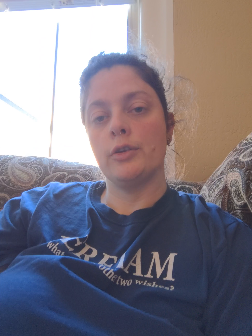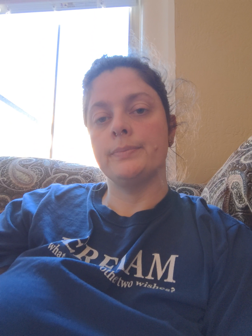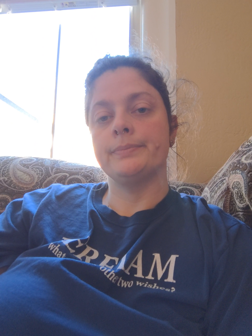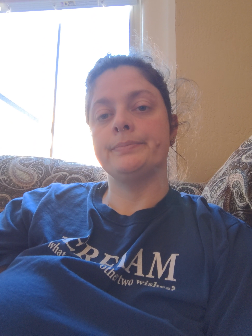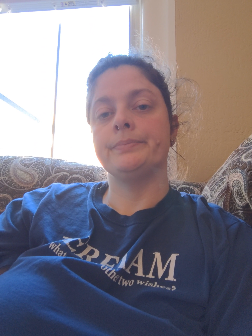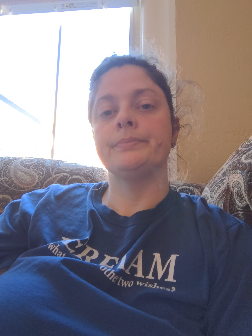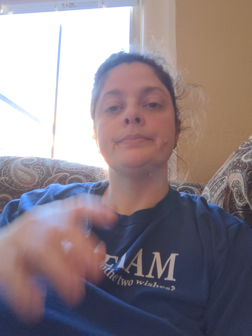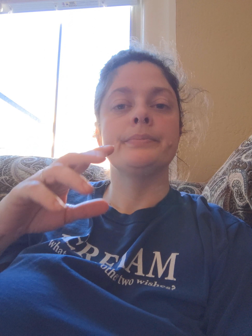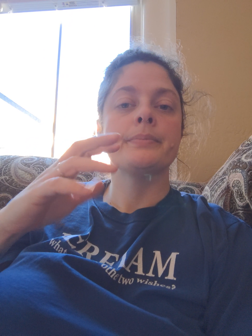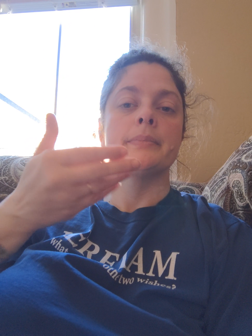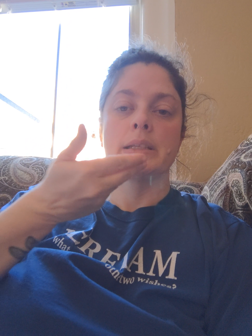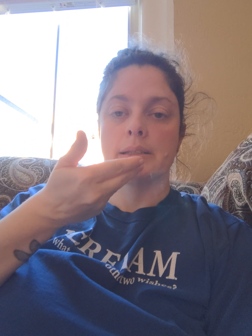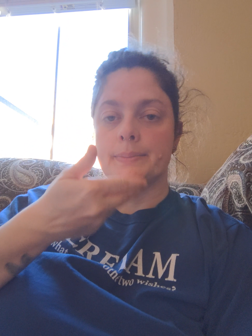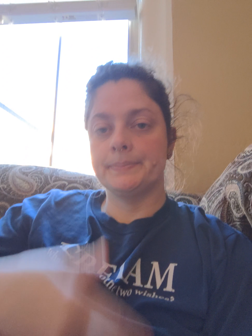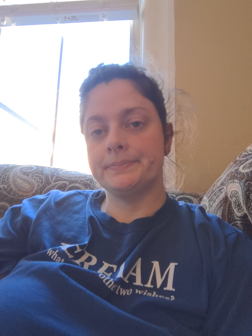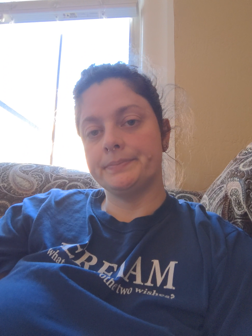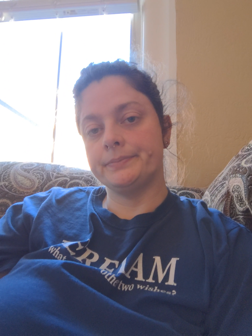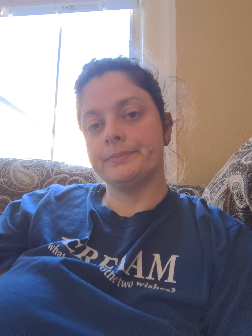pizza